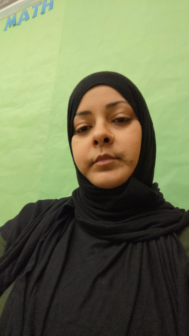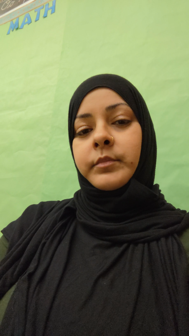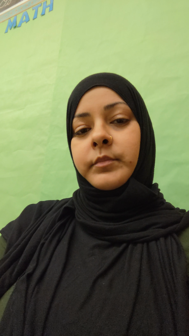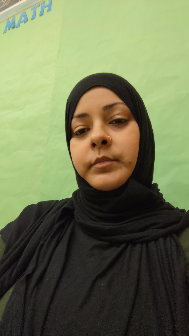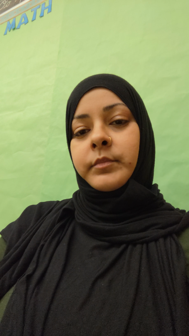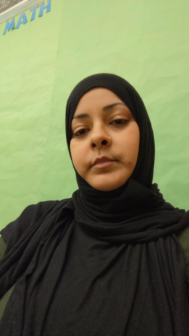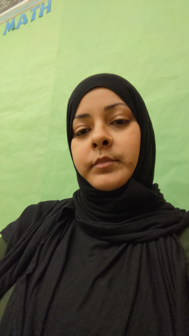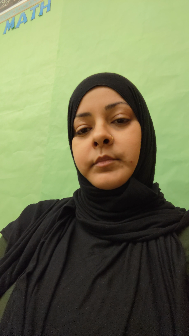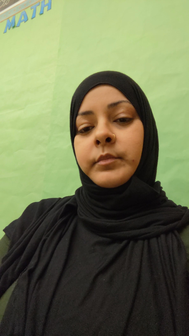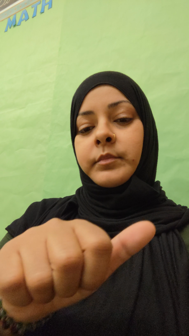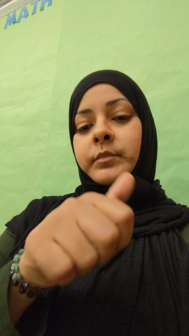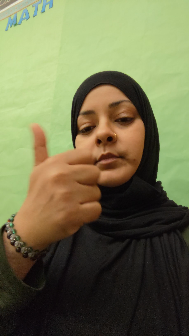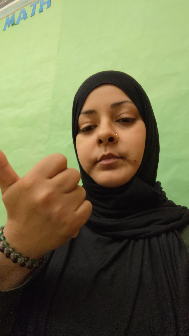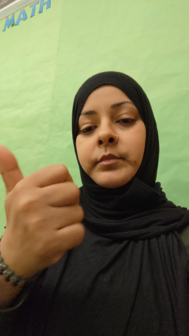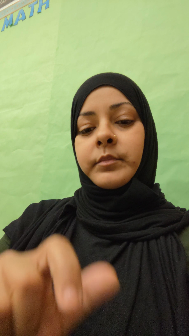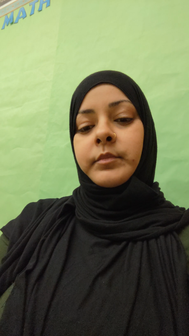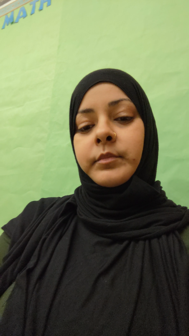other